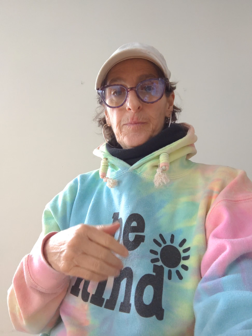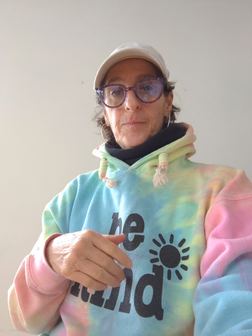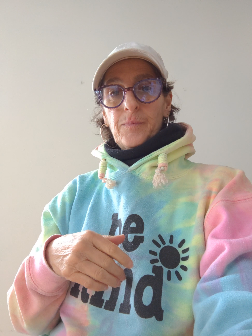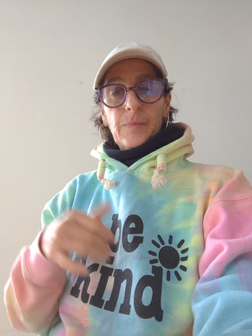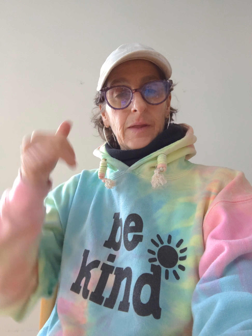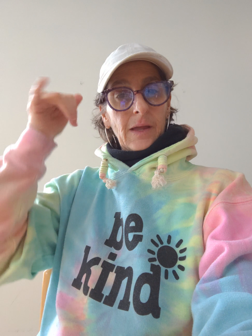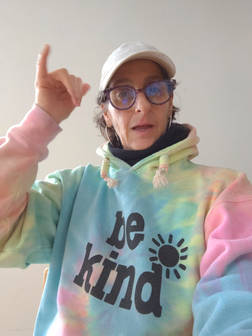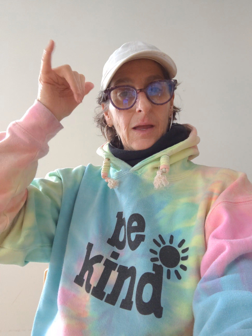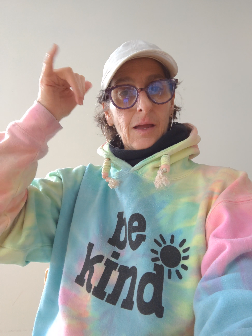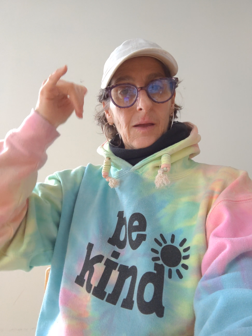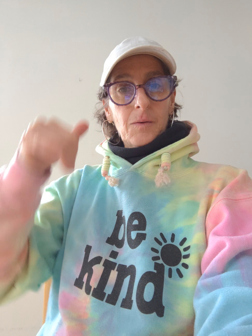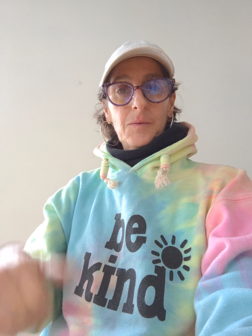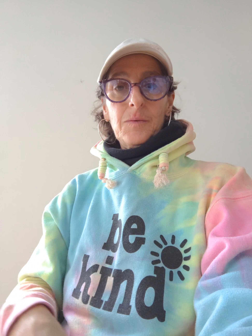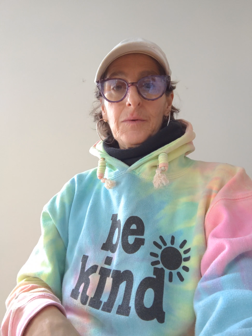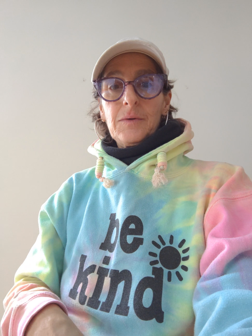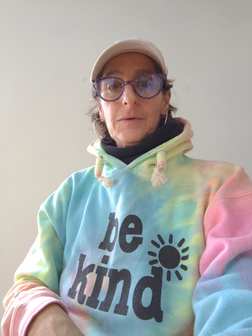cow